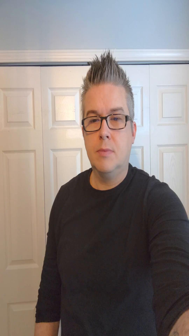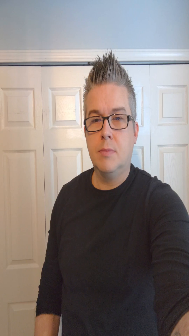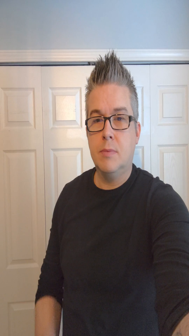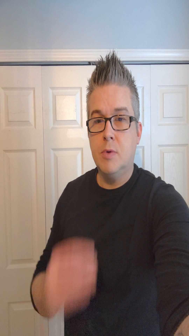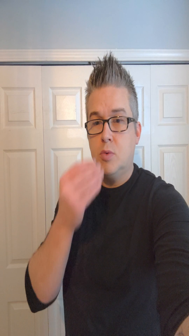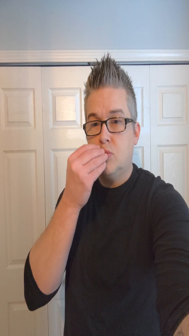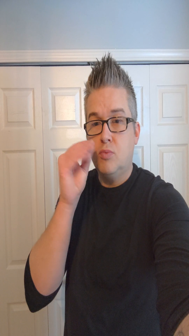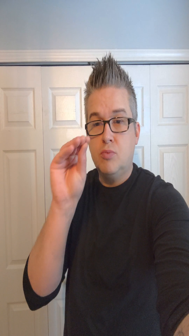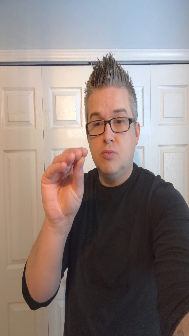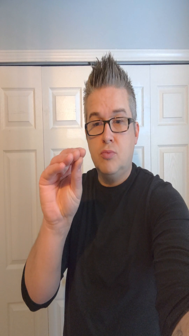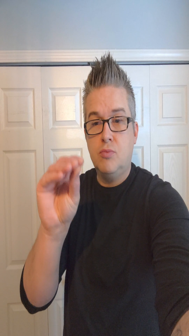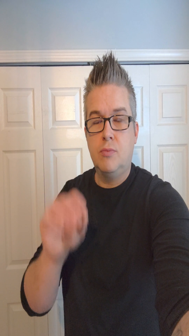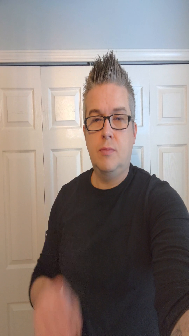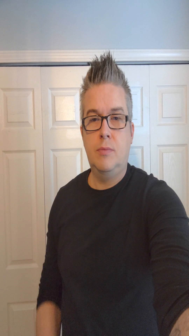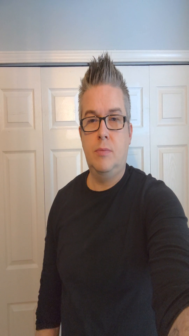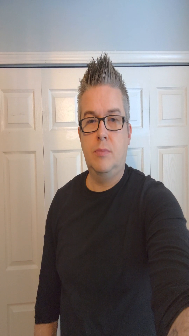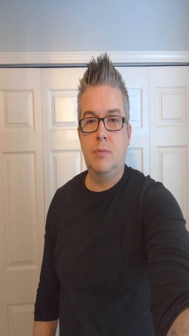kiss